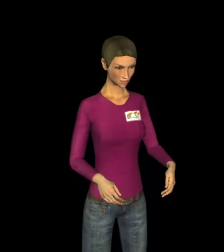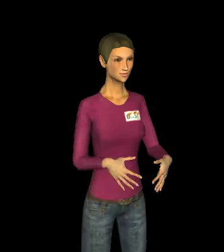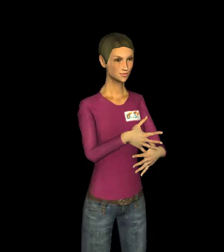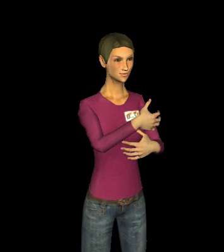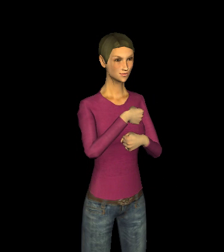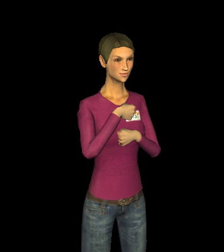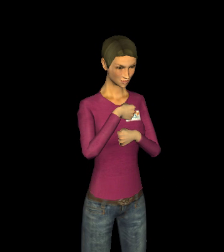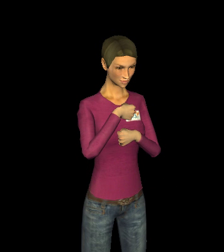يستقبل